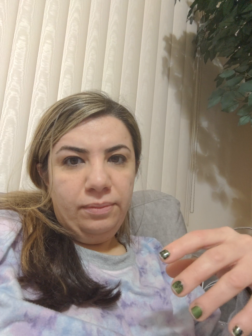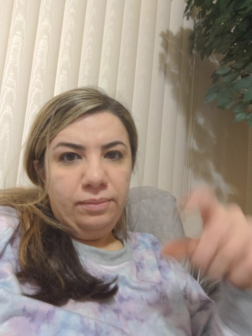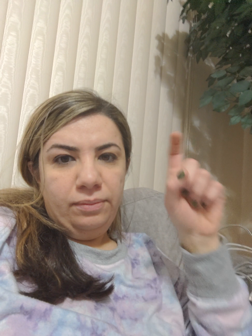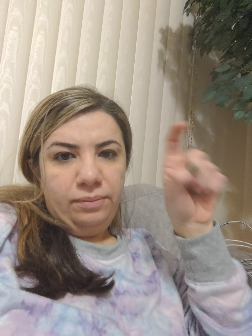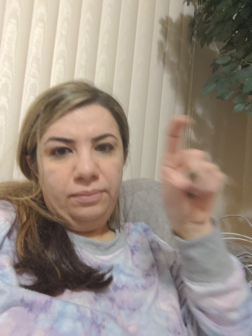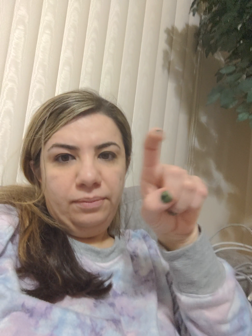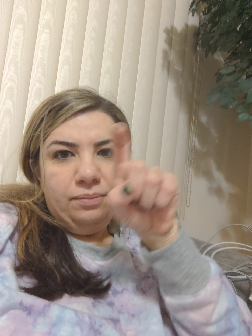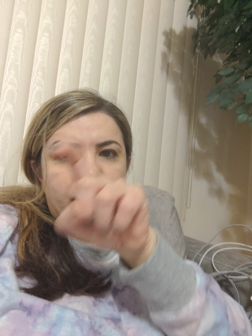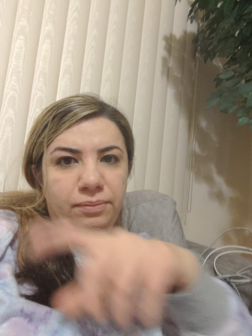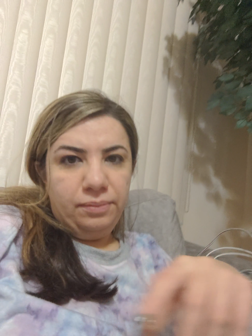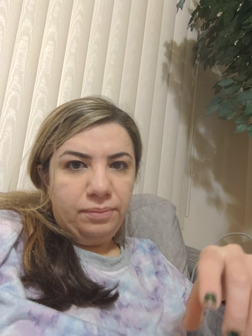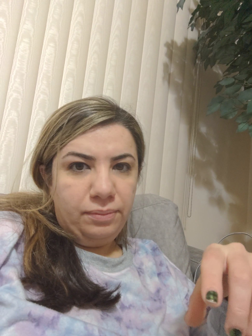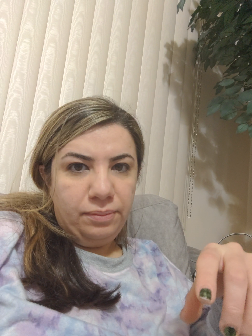closet